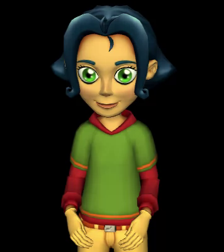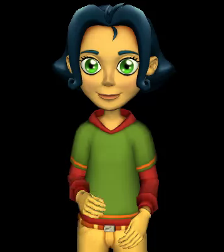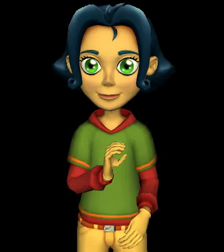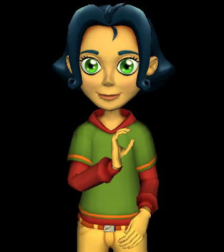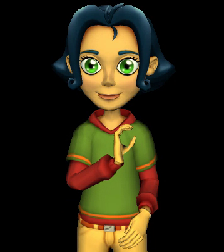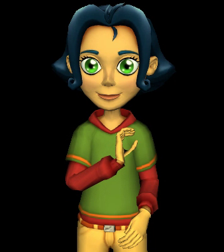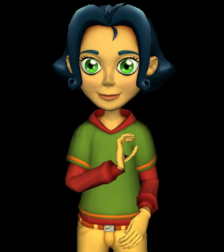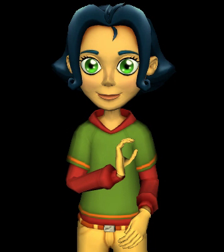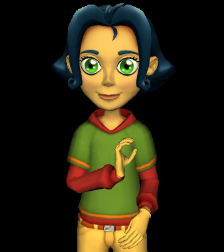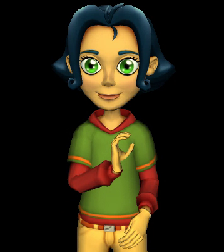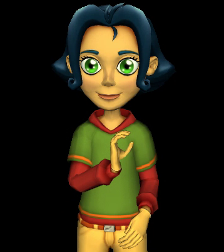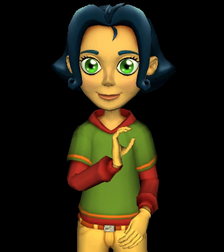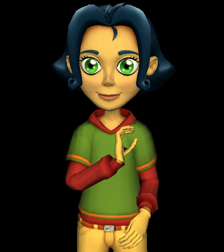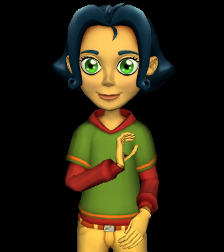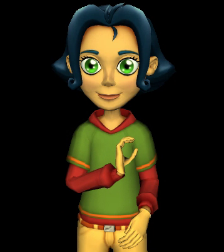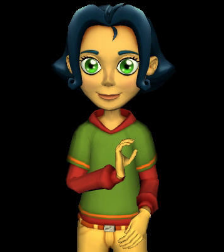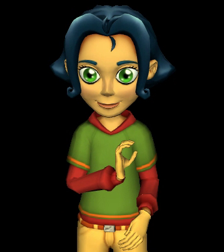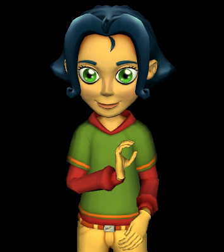يحاول